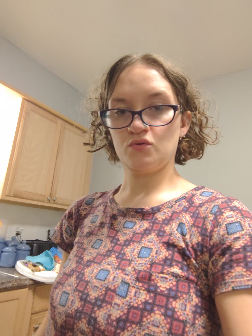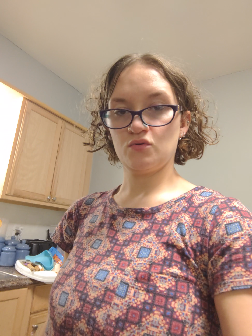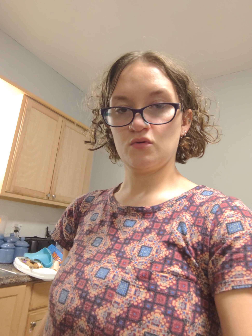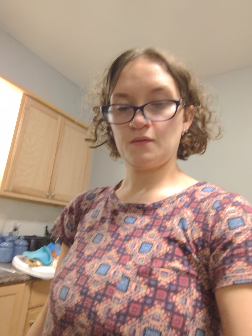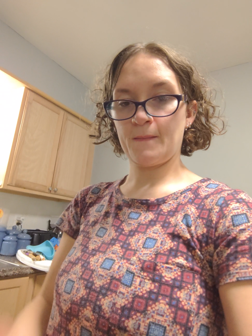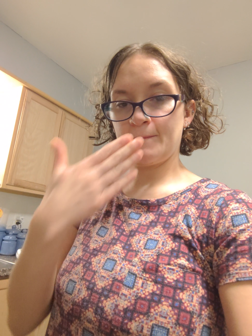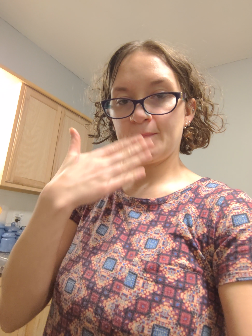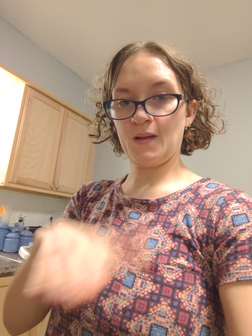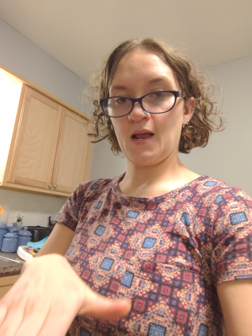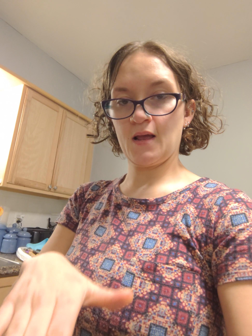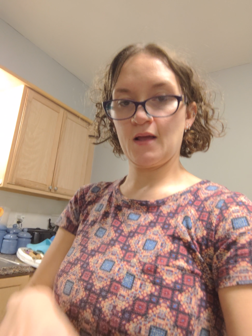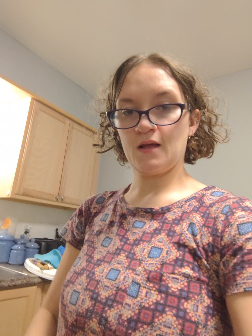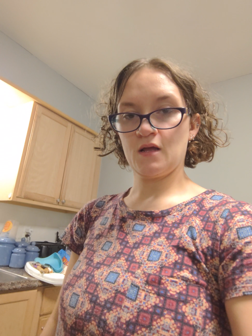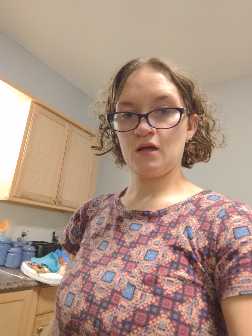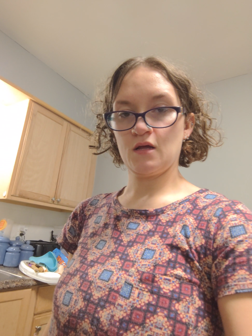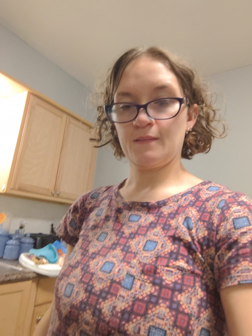bad